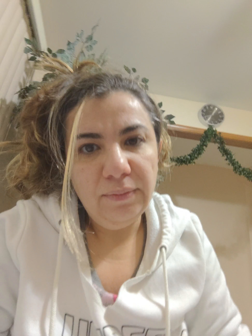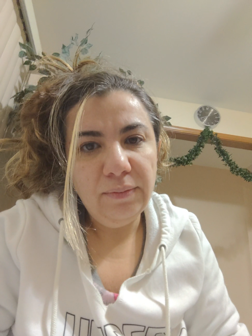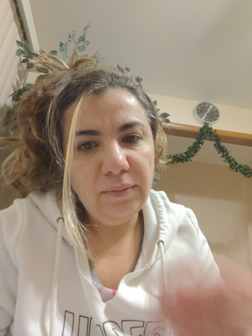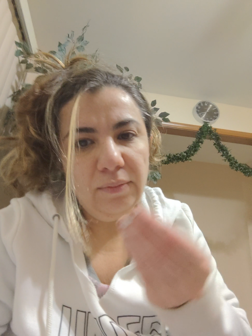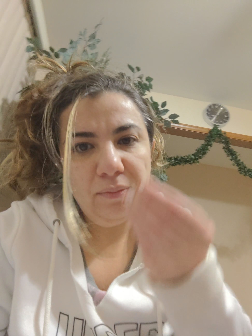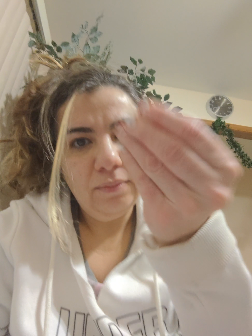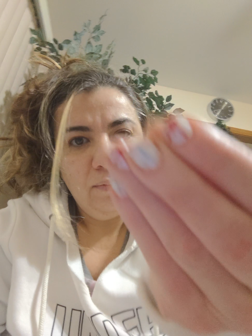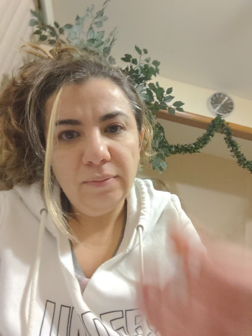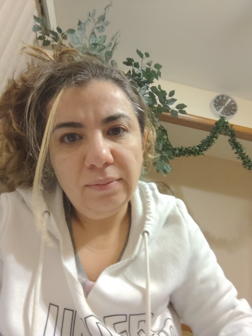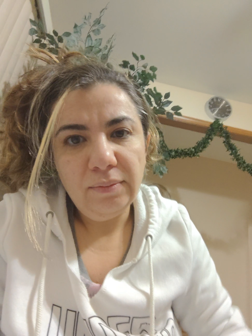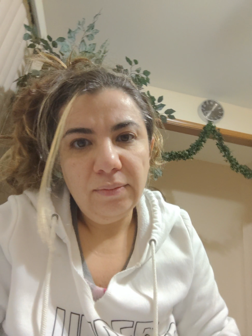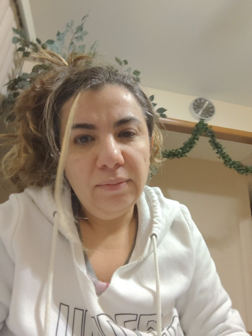give